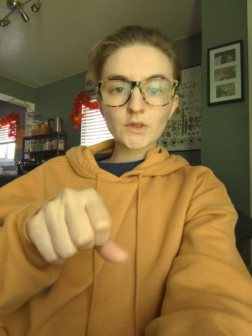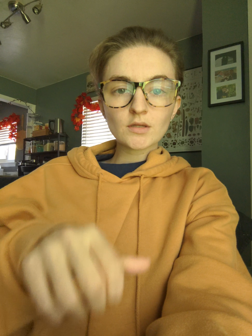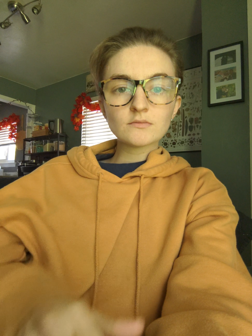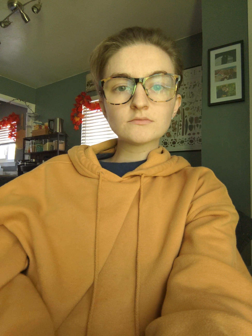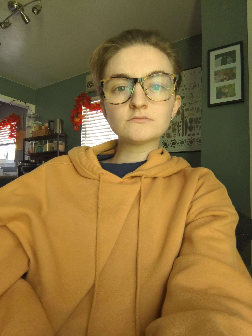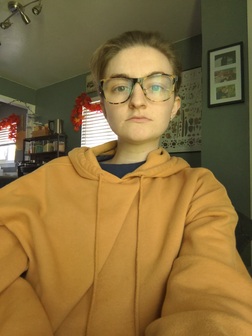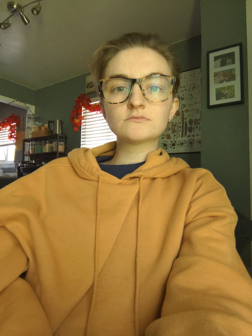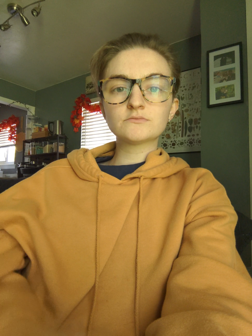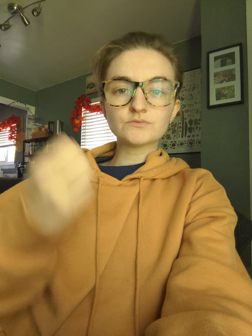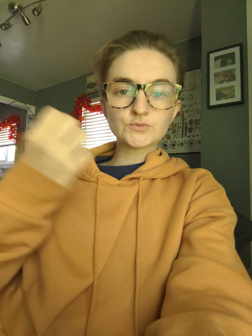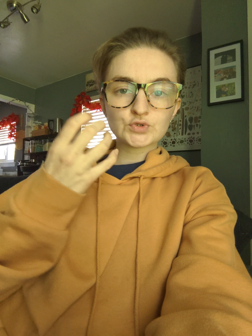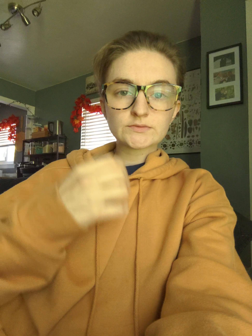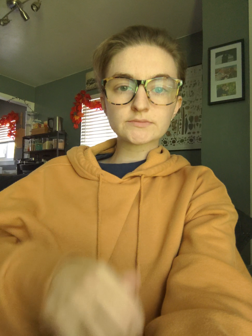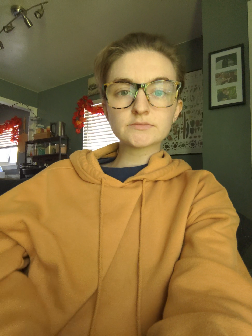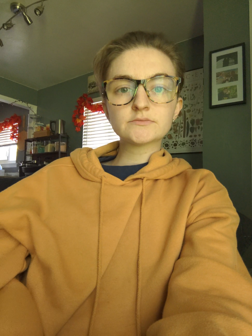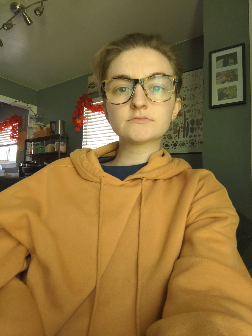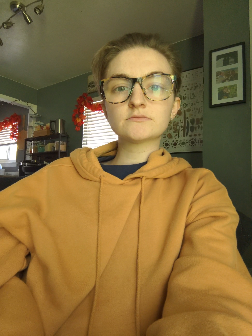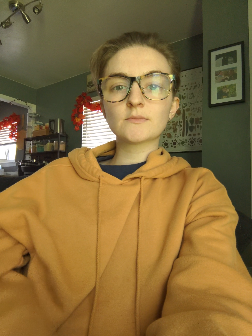shake